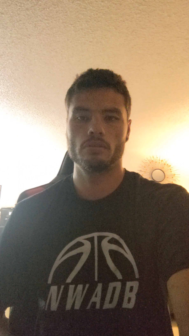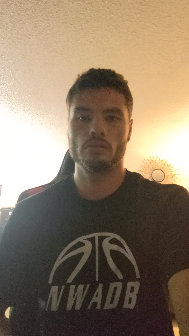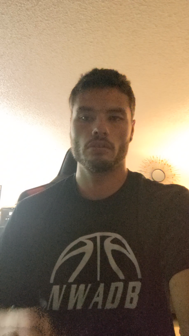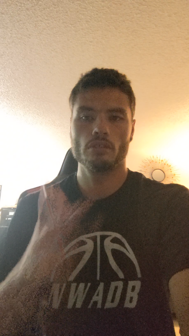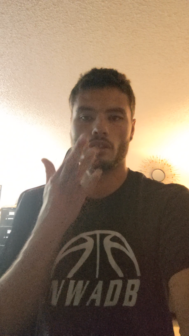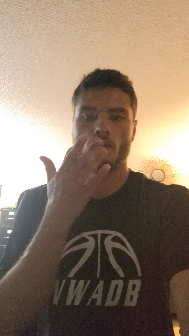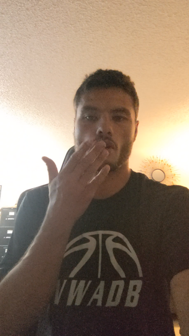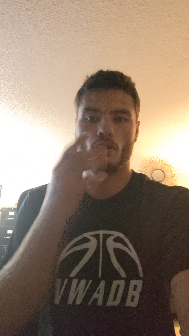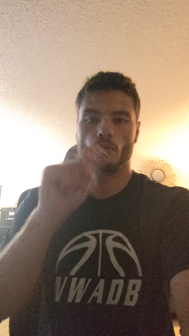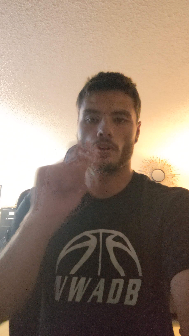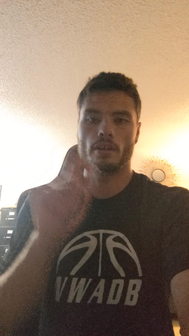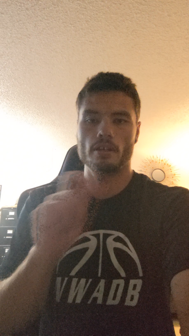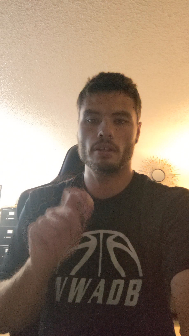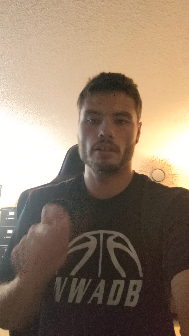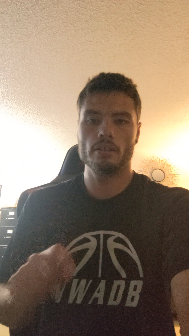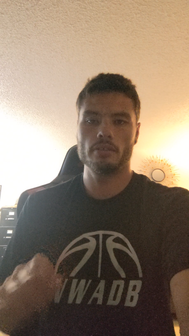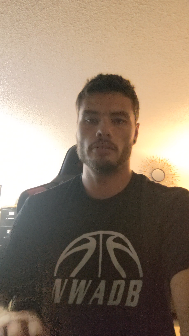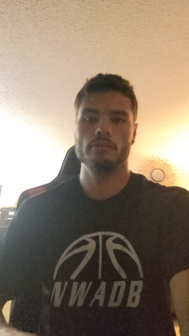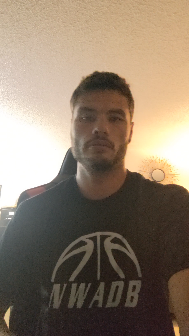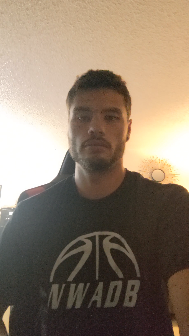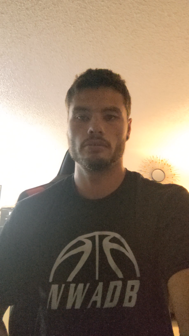crayon